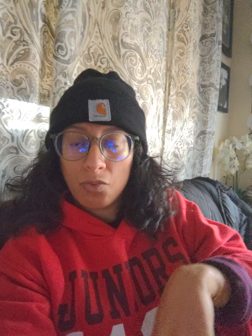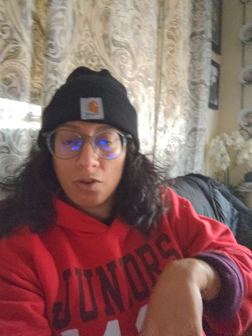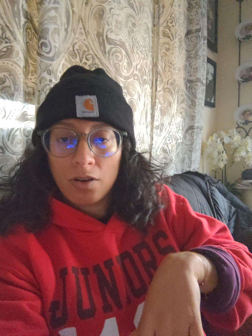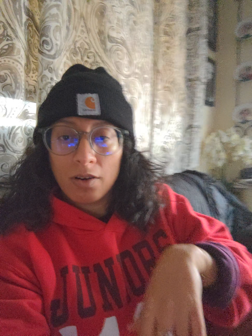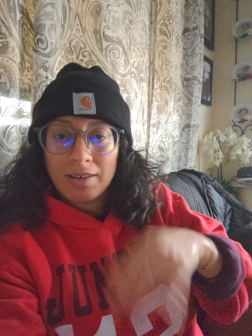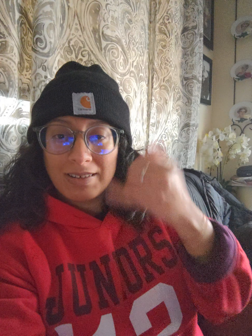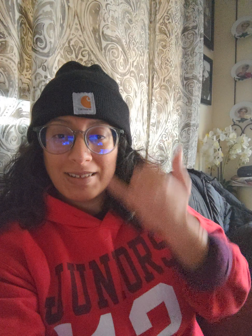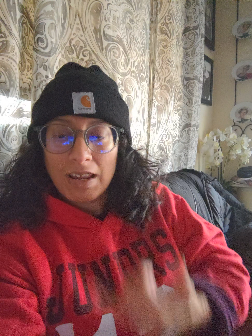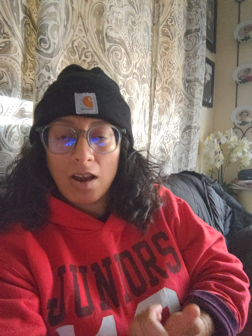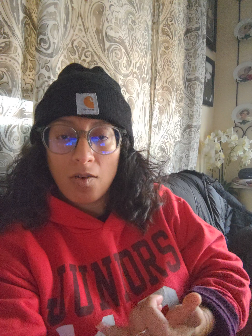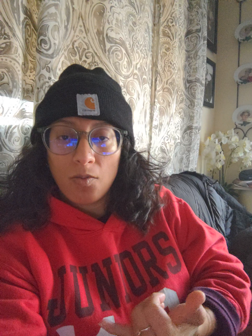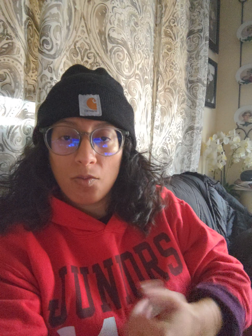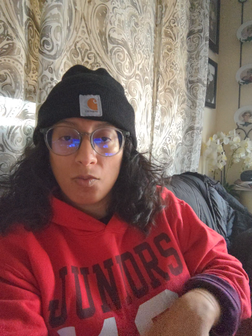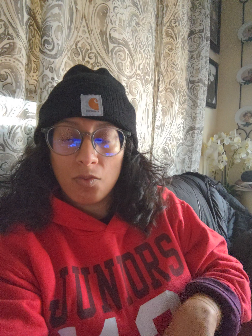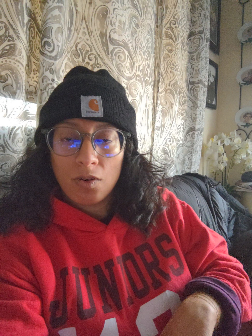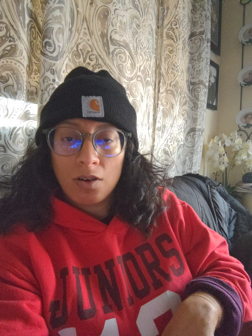now